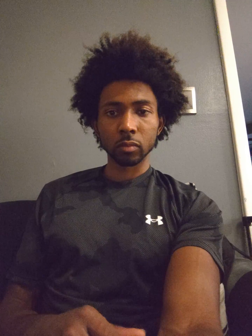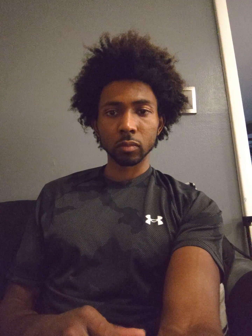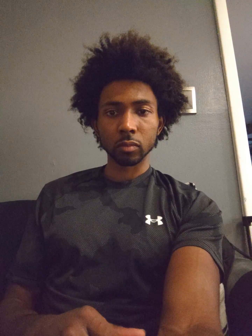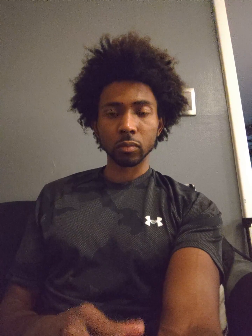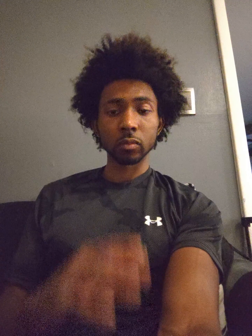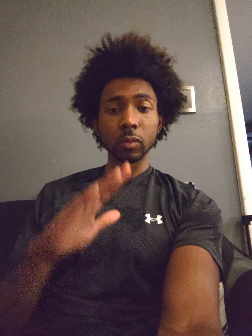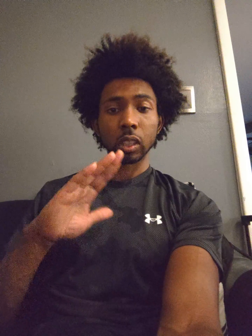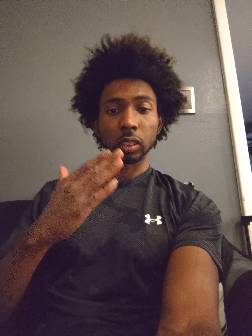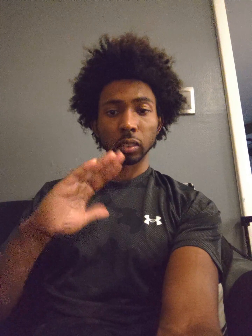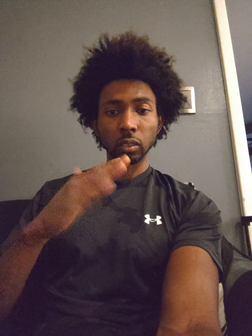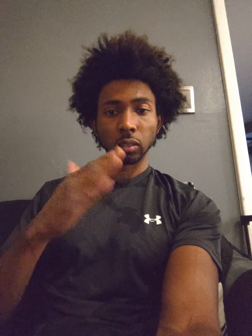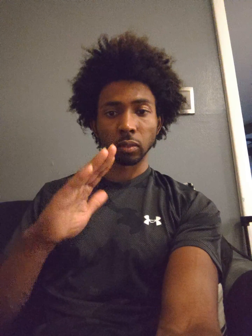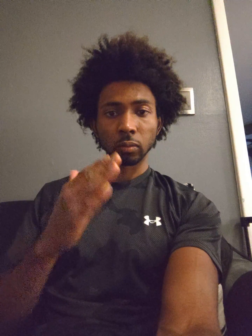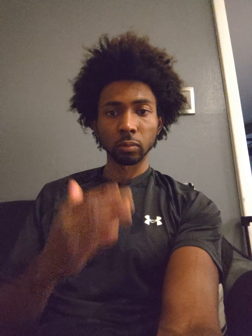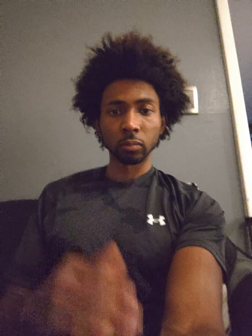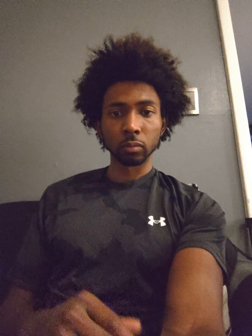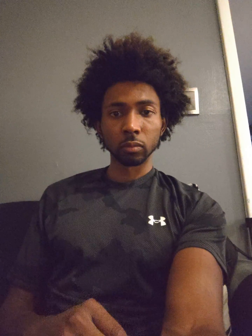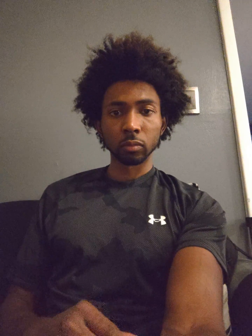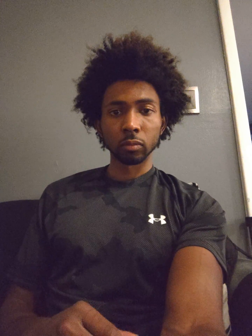downtown